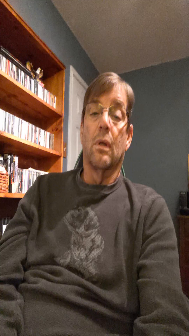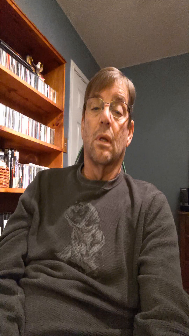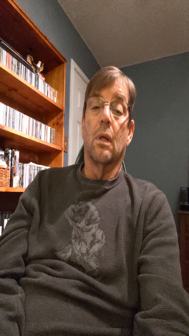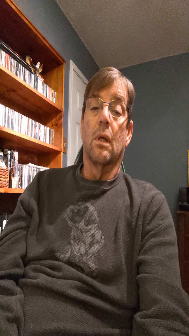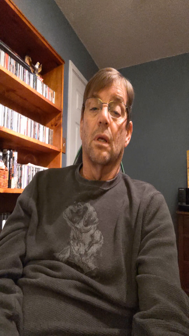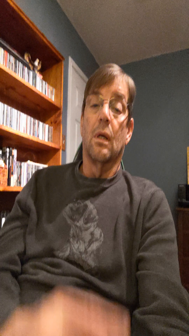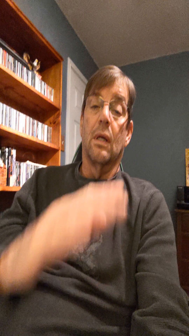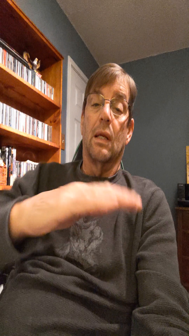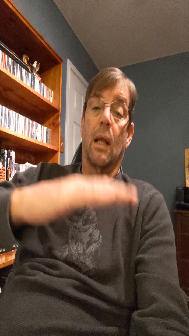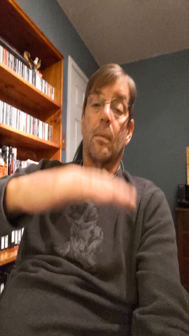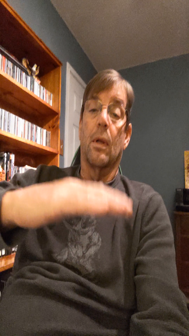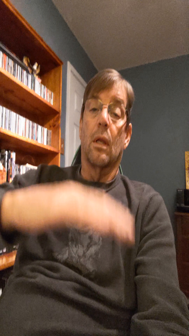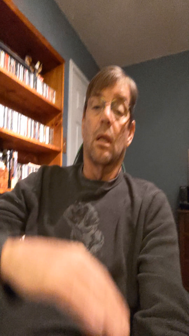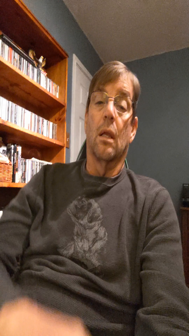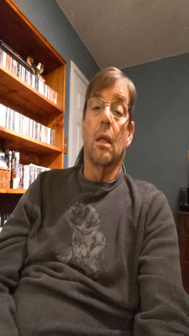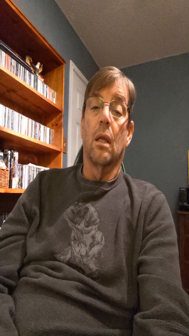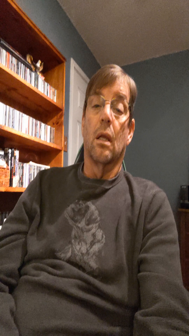table